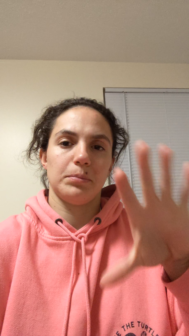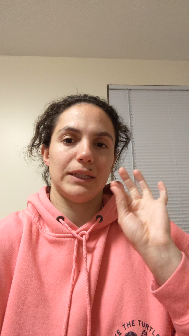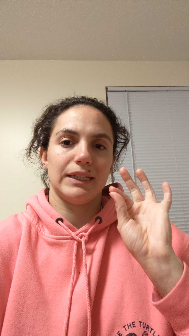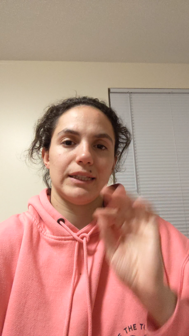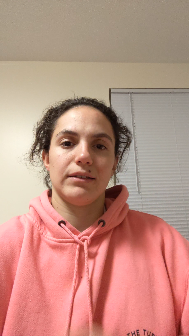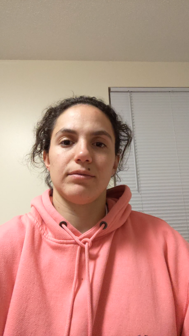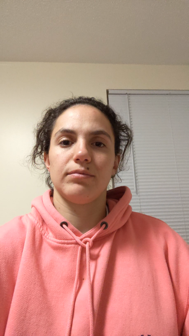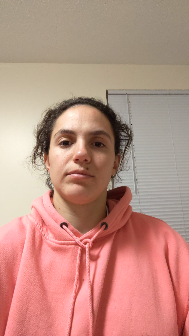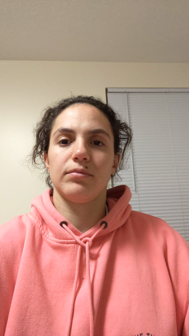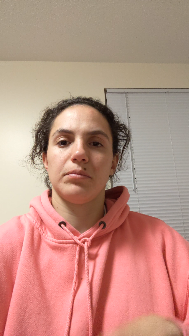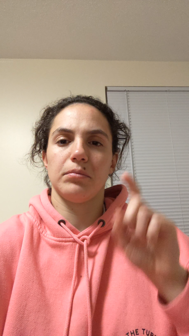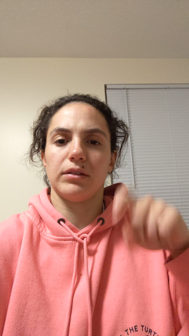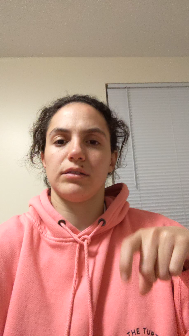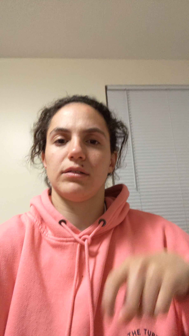must